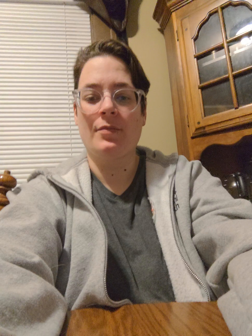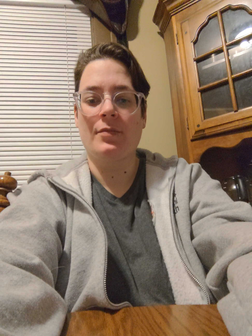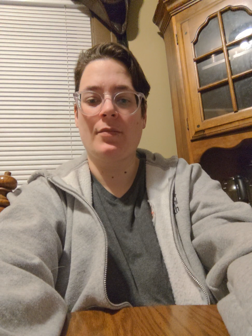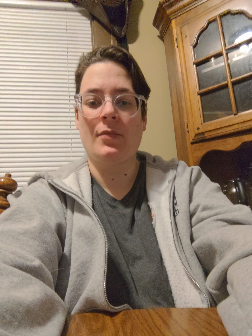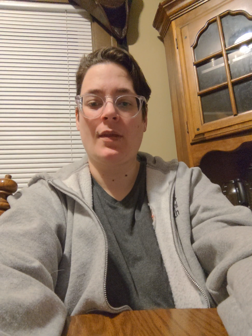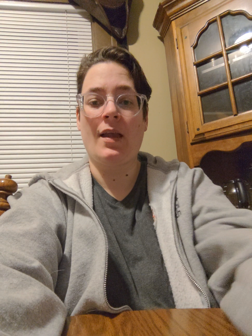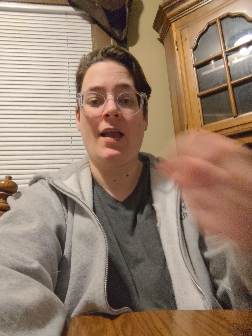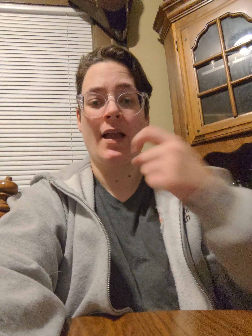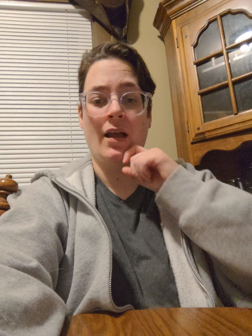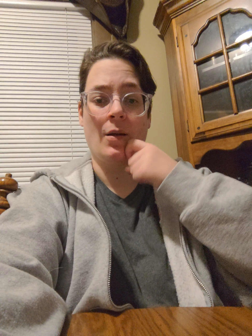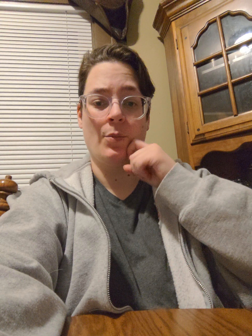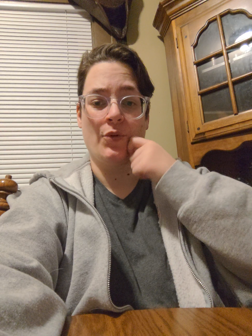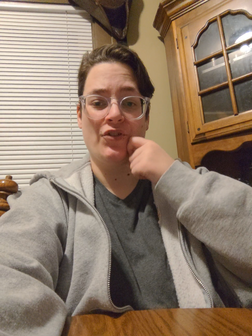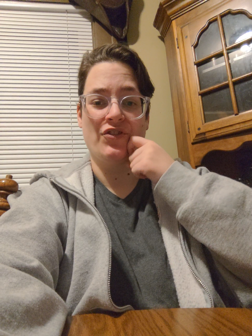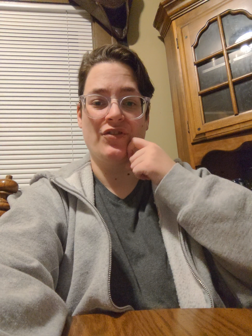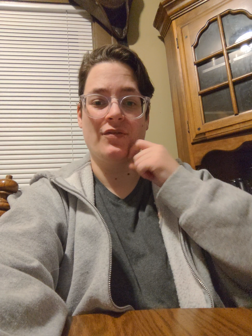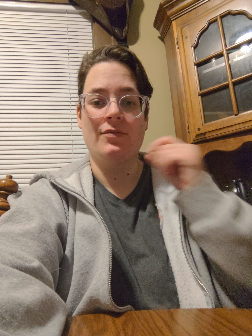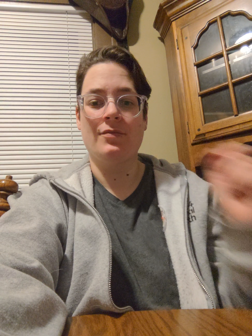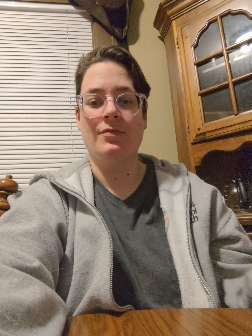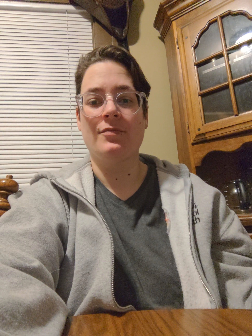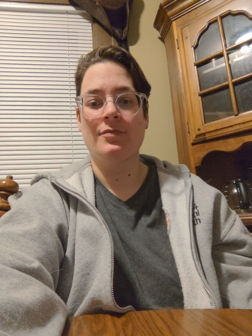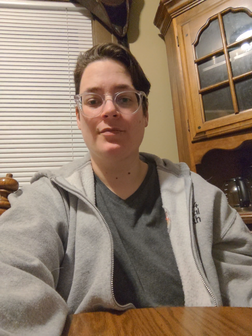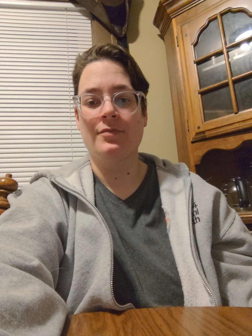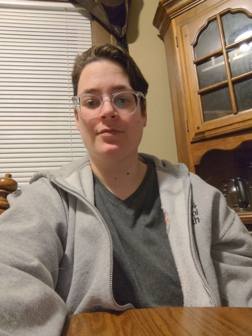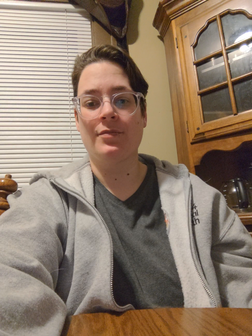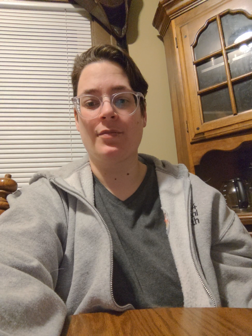apple